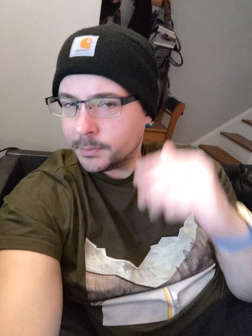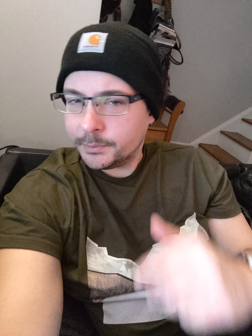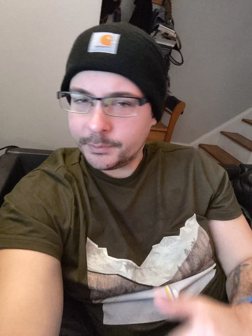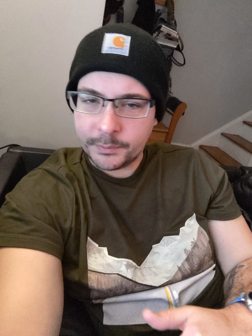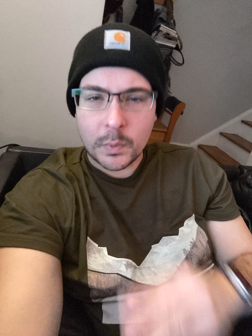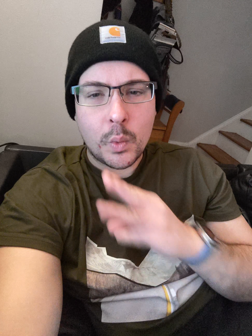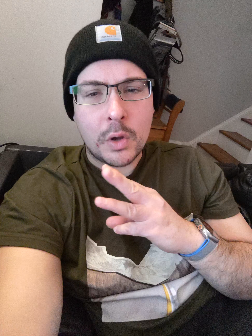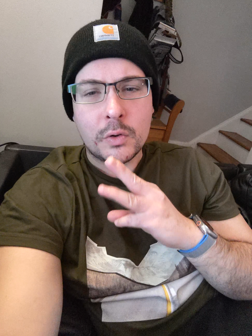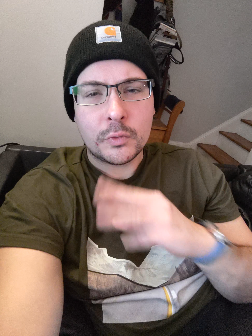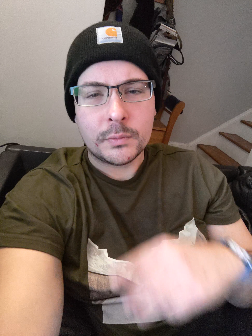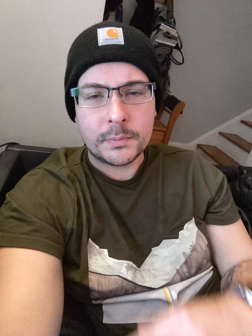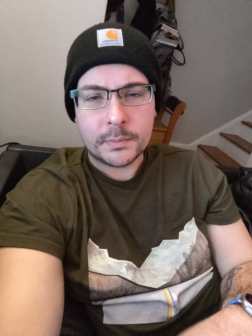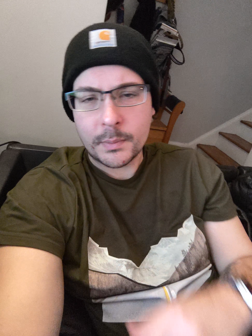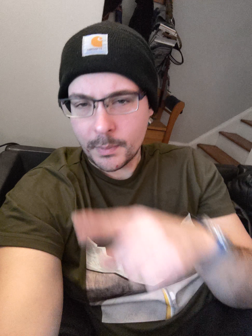water